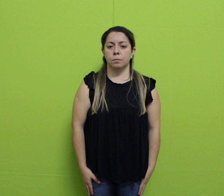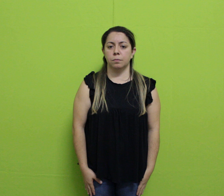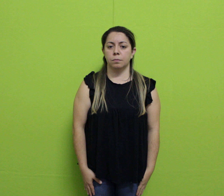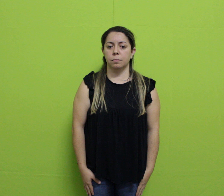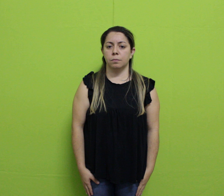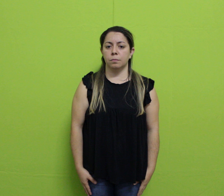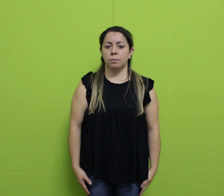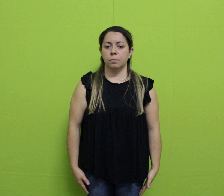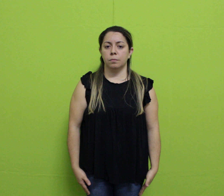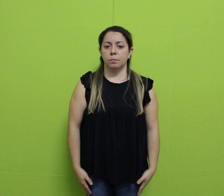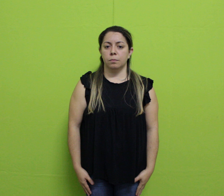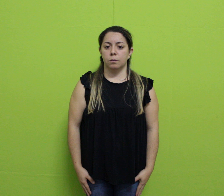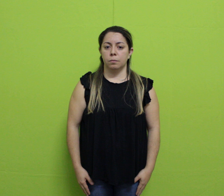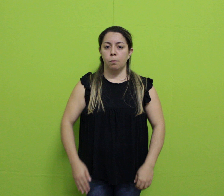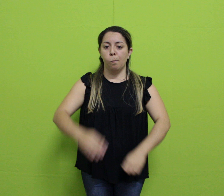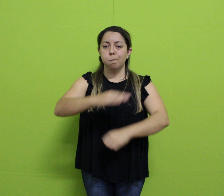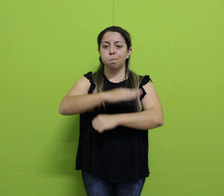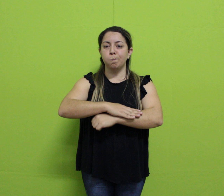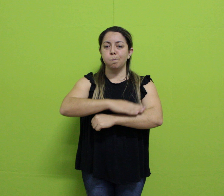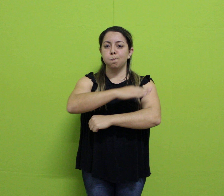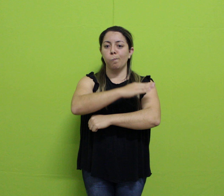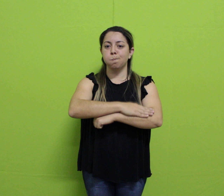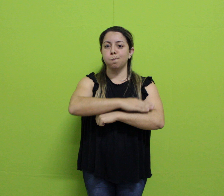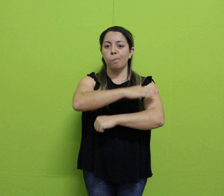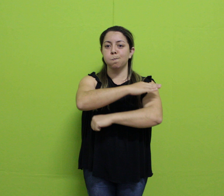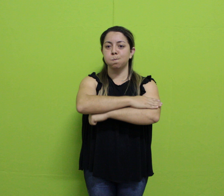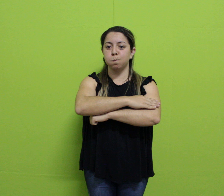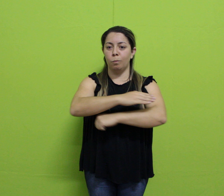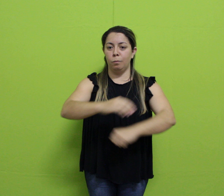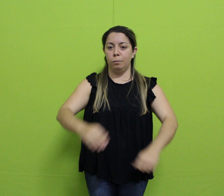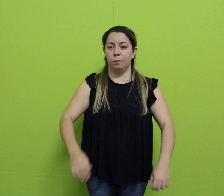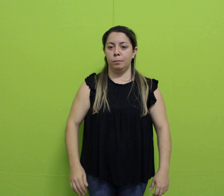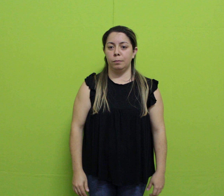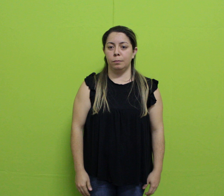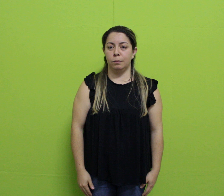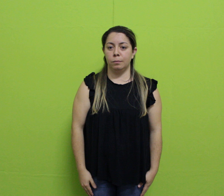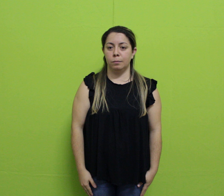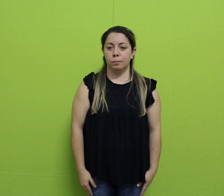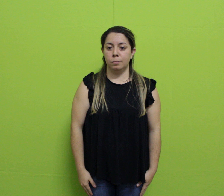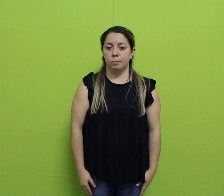sapo